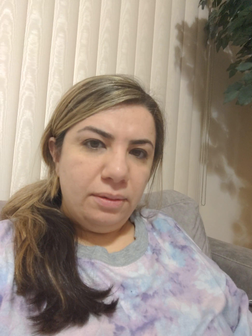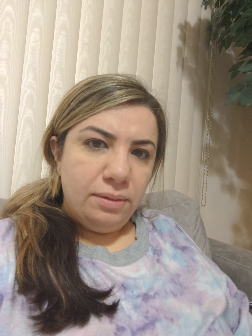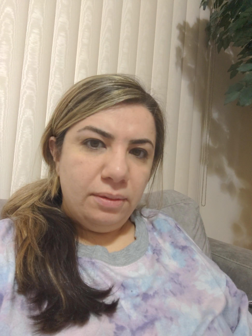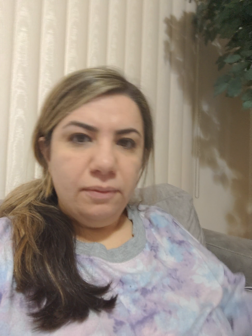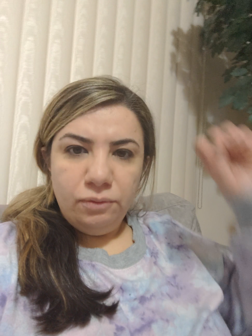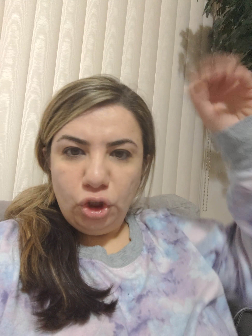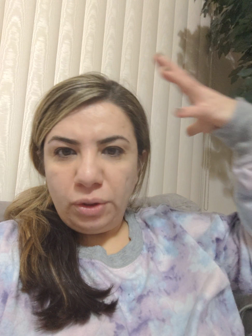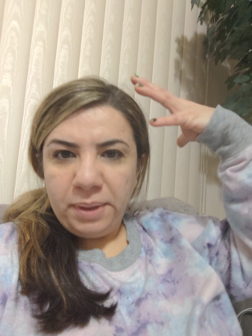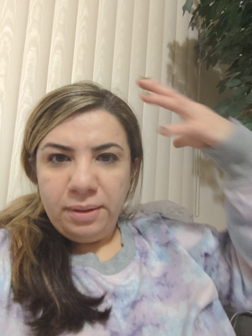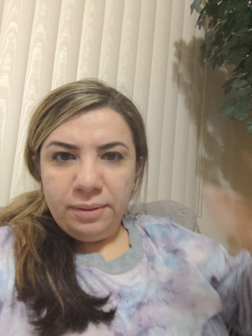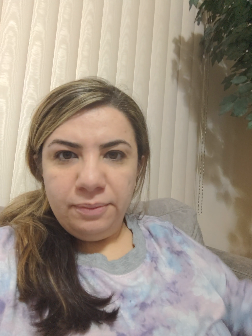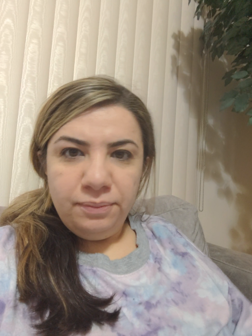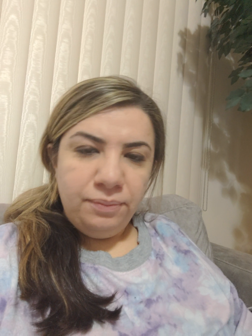sun